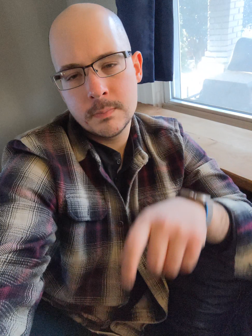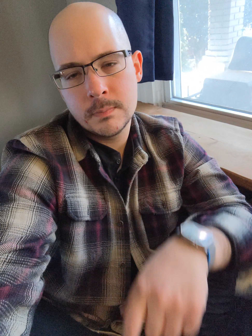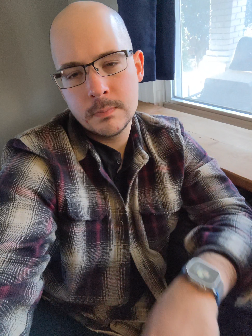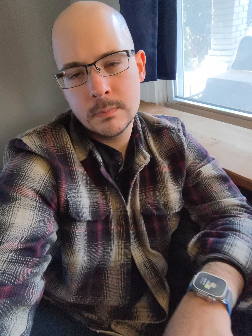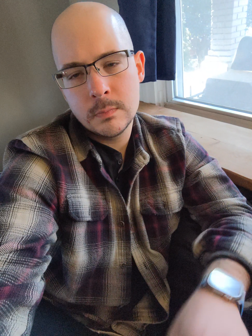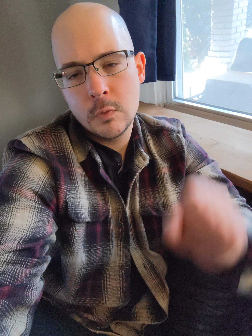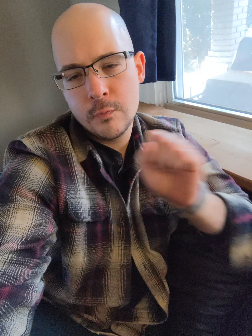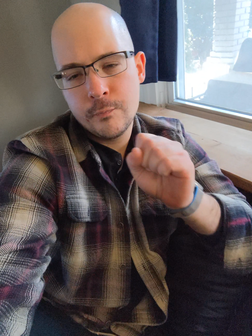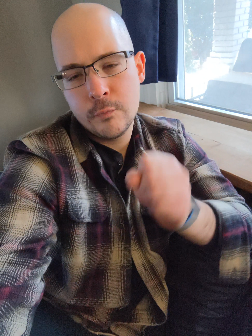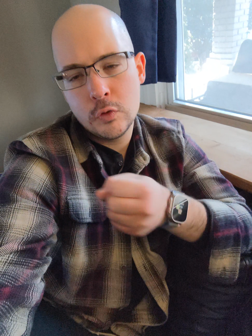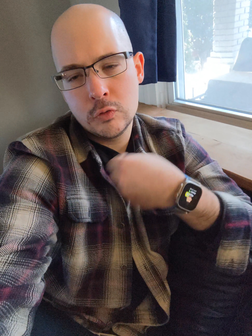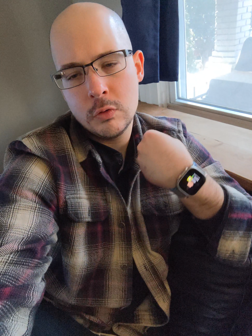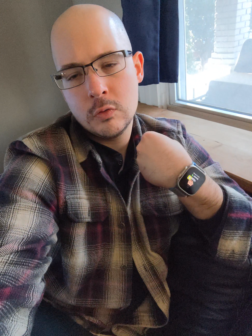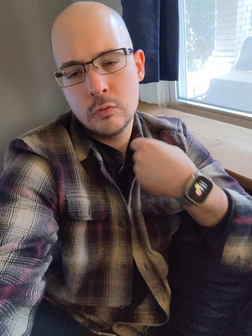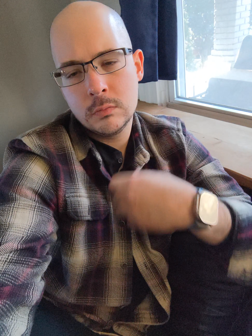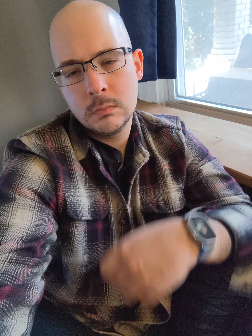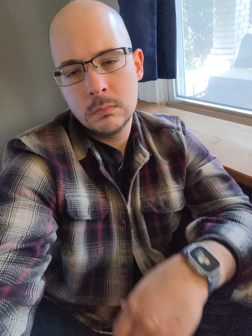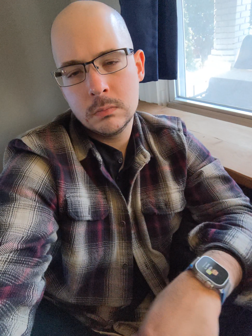refrigerator